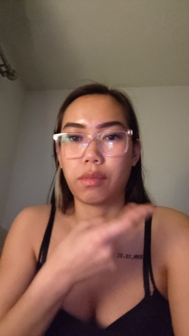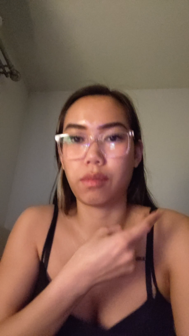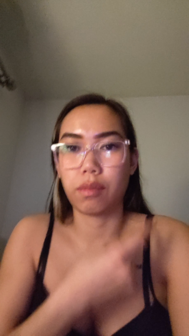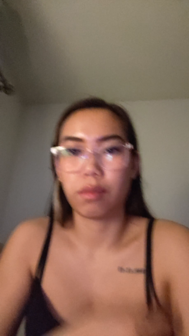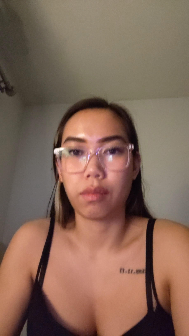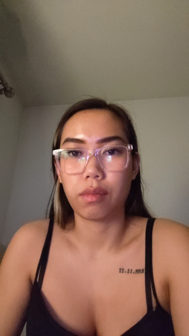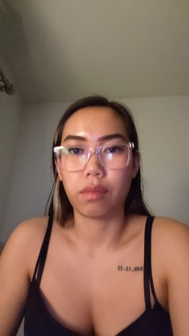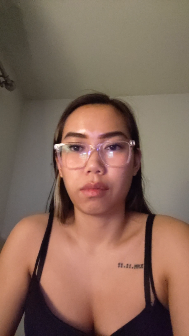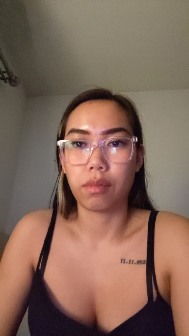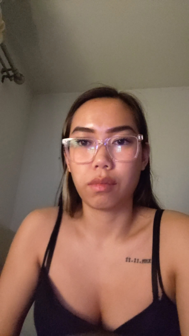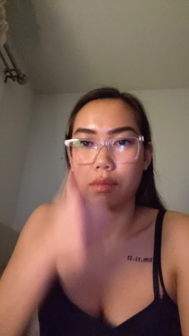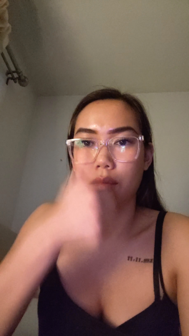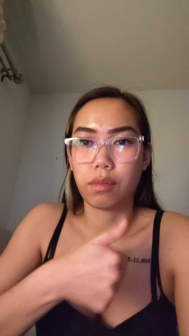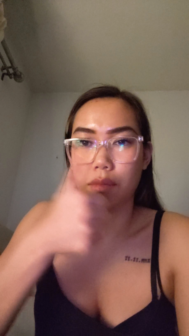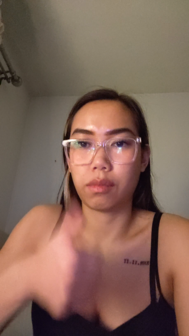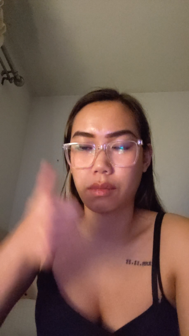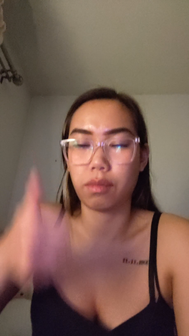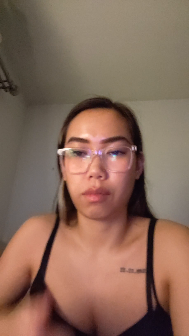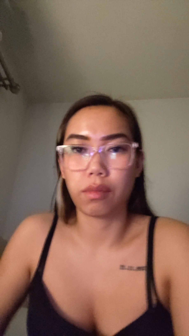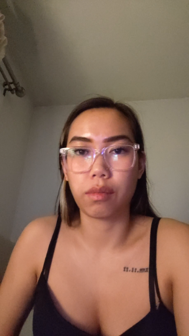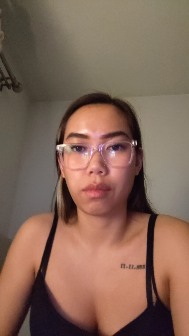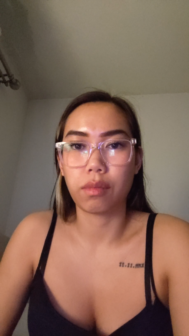each